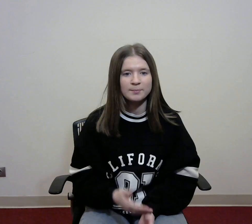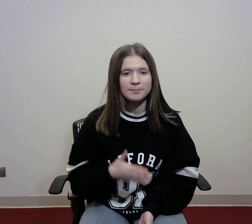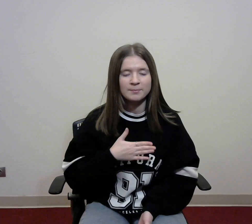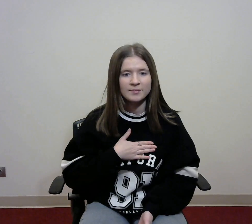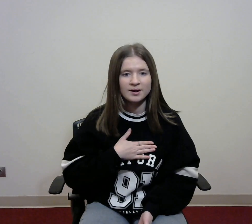mən